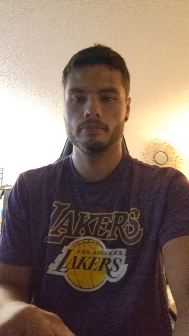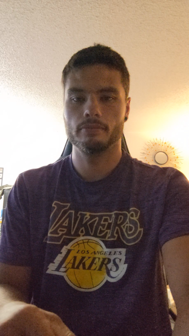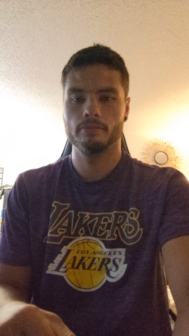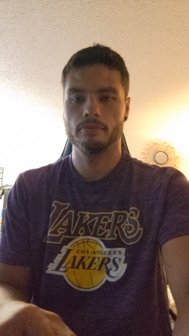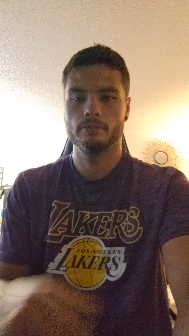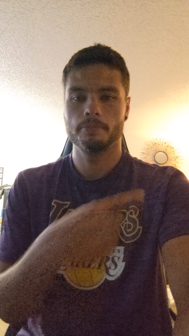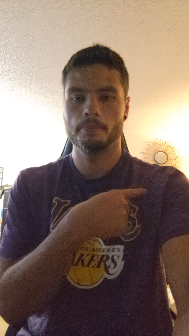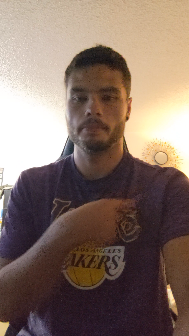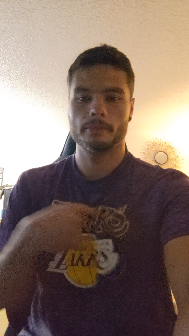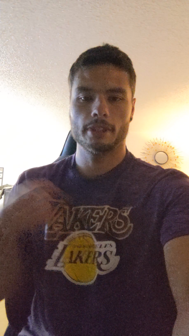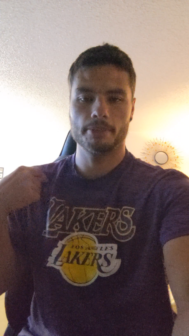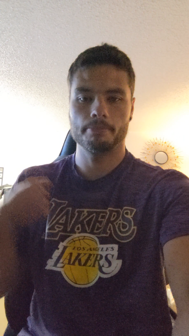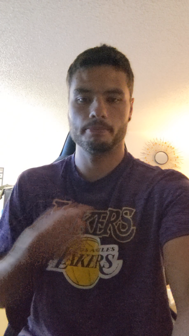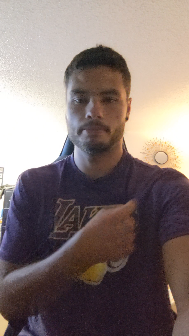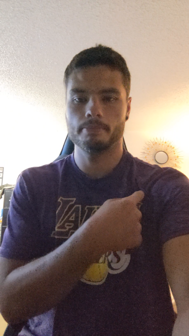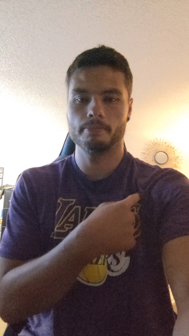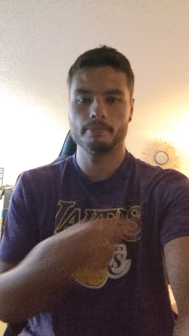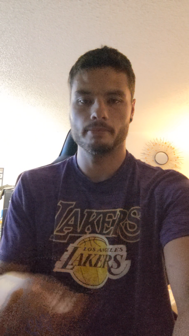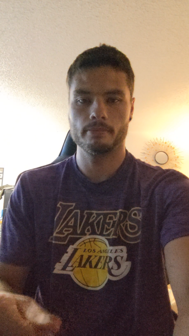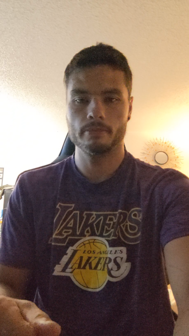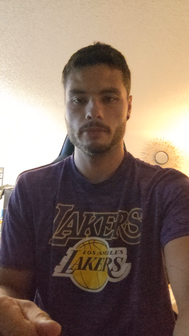bib